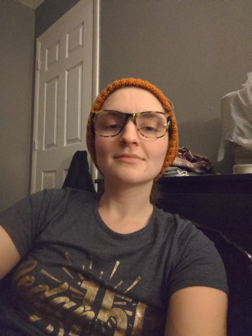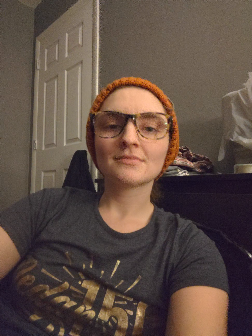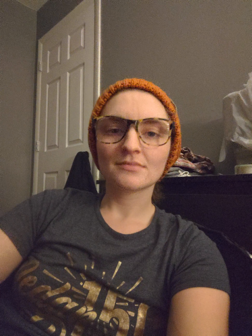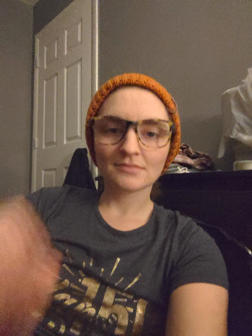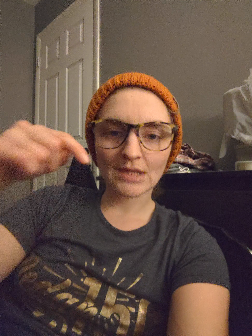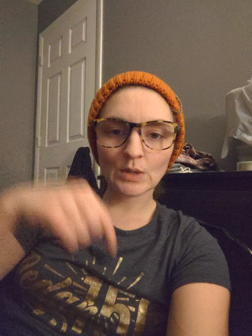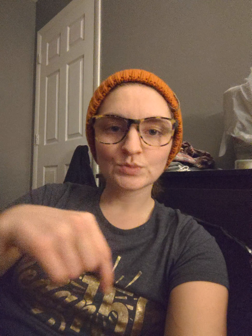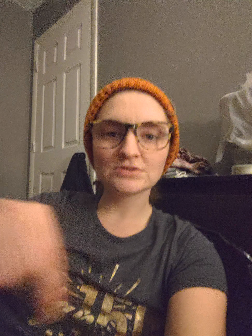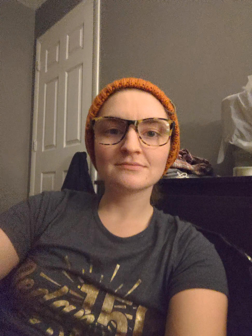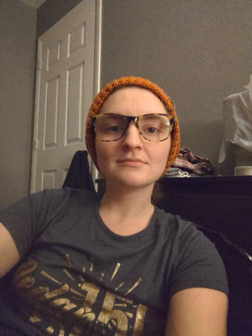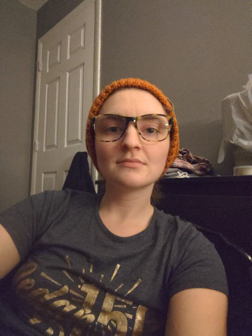down